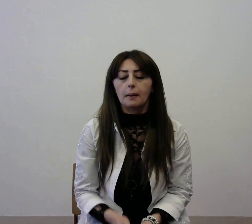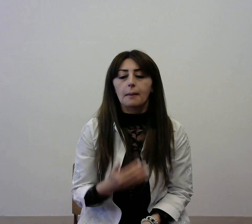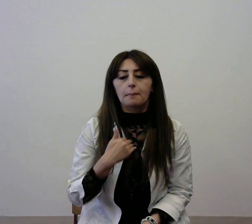mən